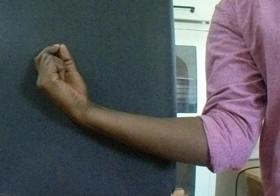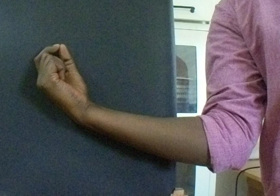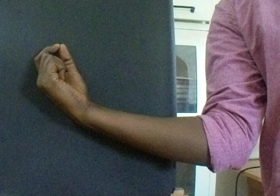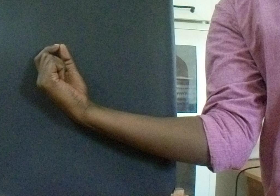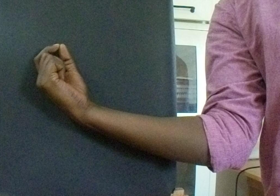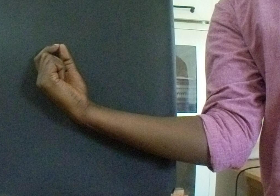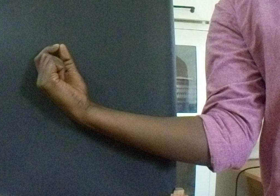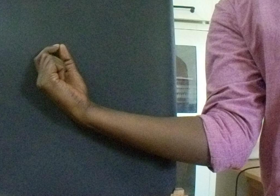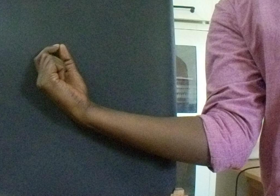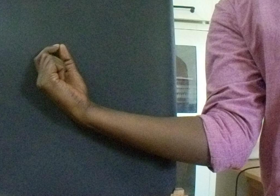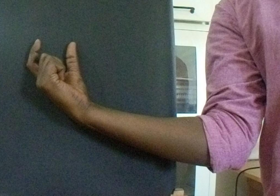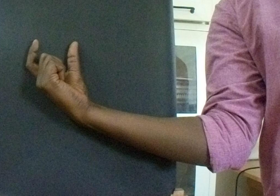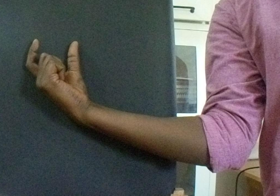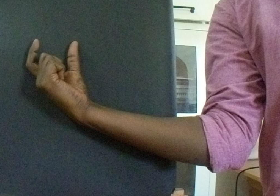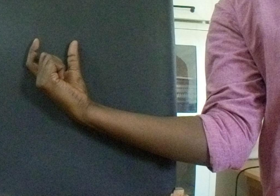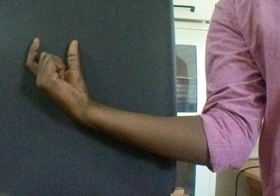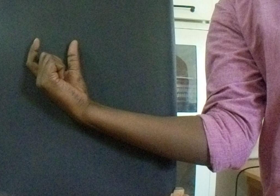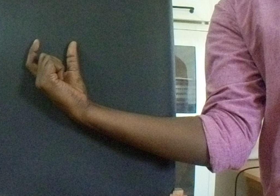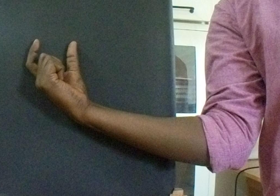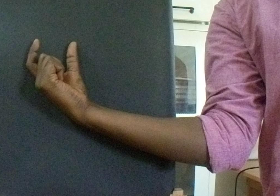thief